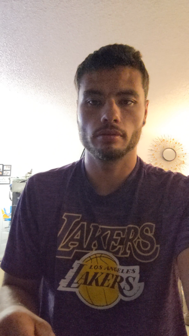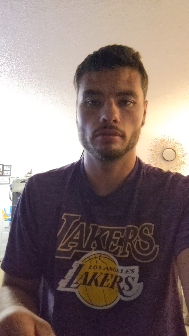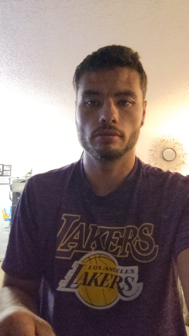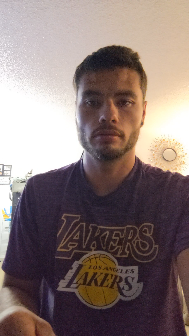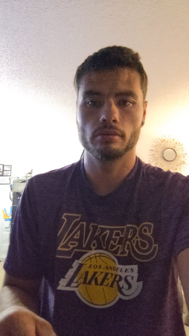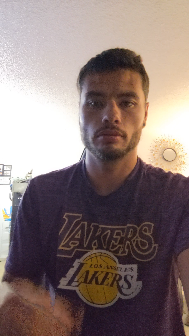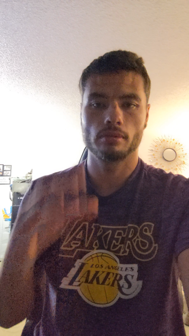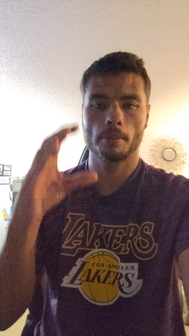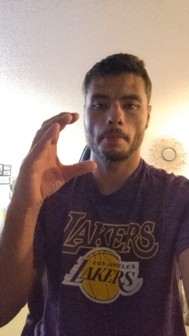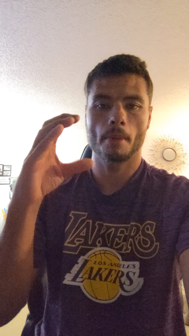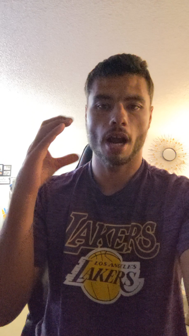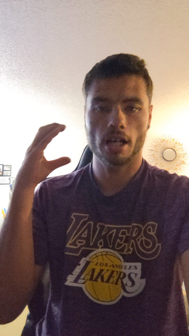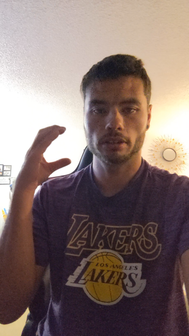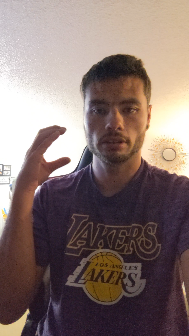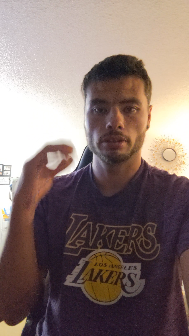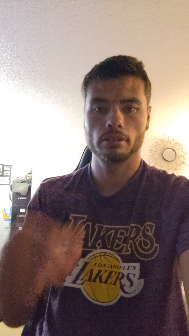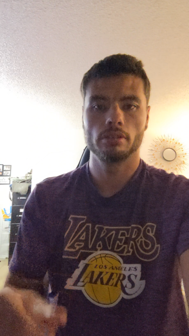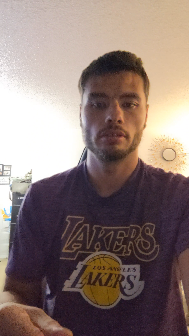bus